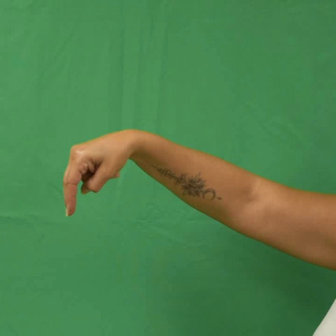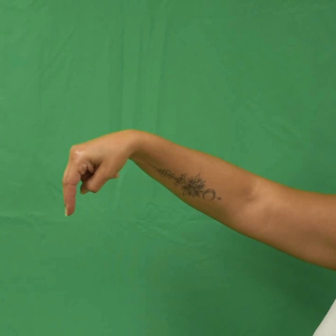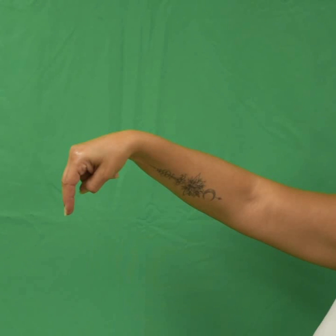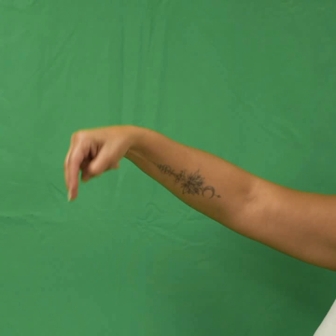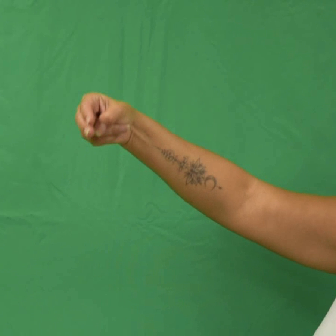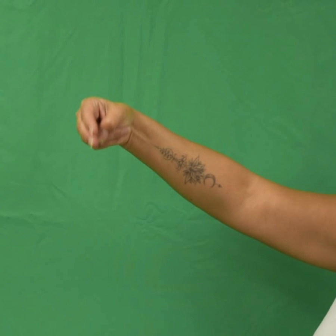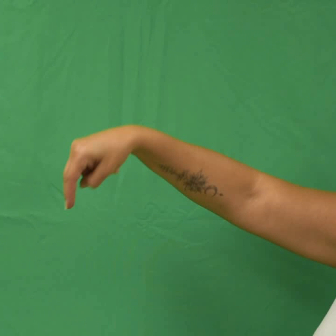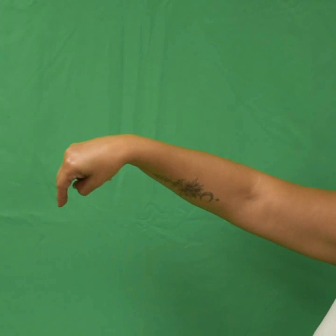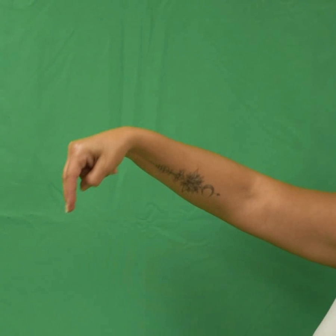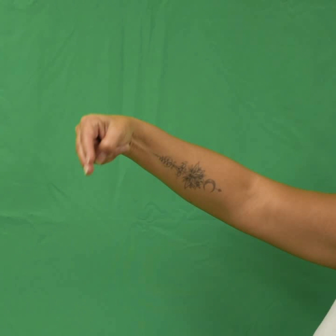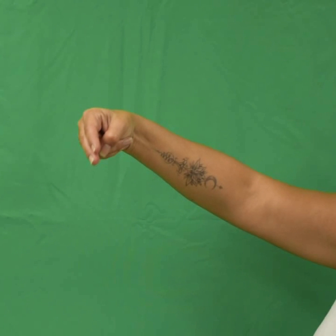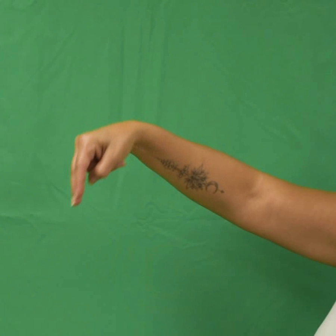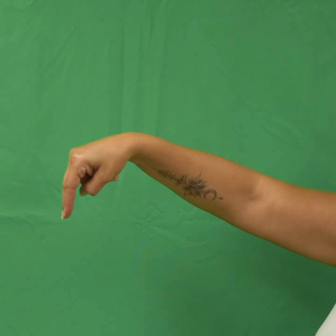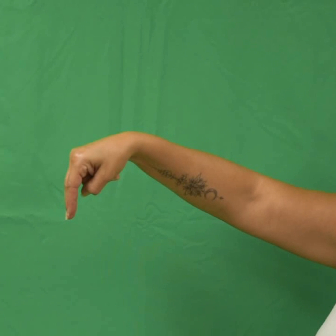Ñ